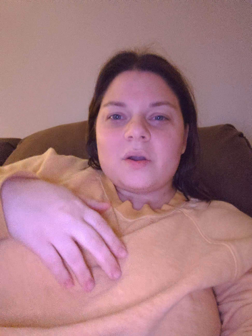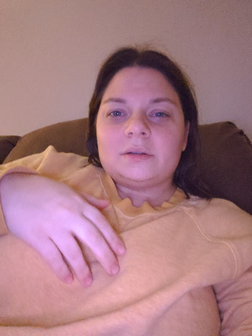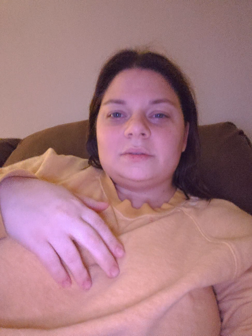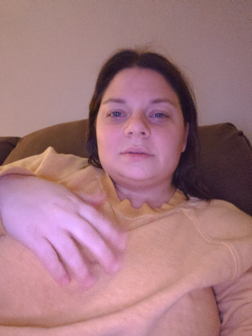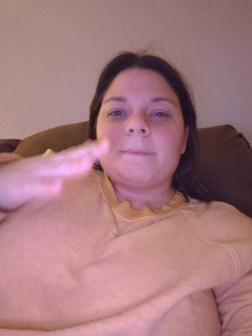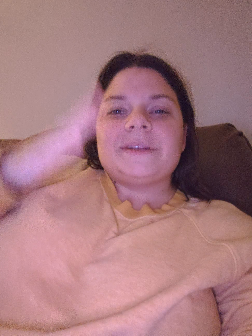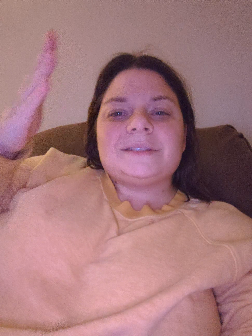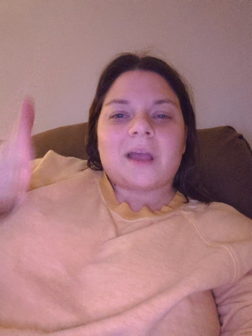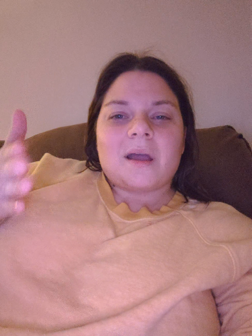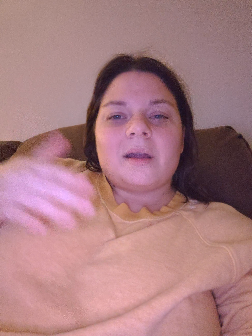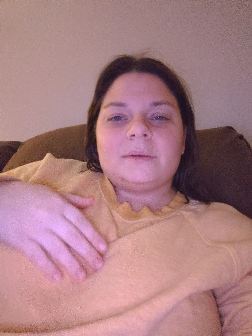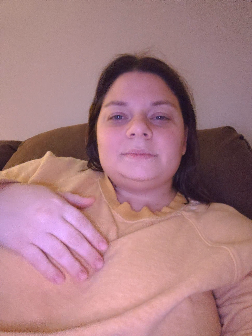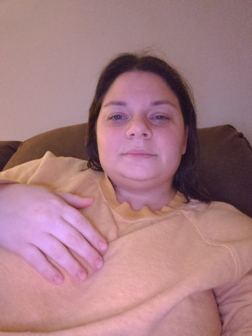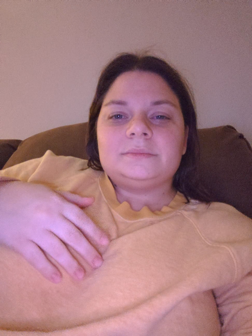beside